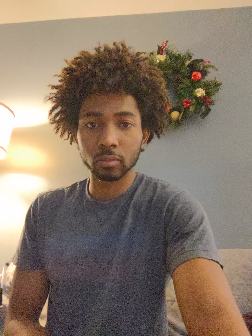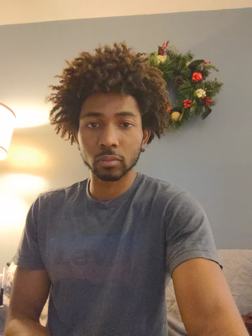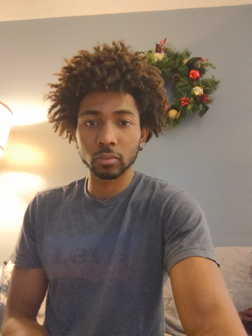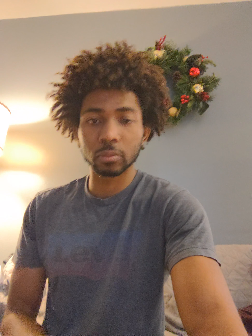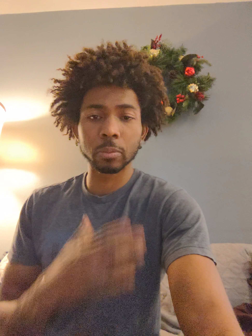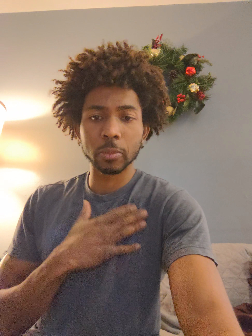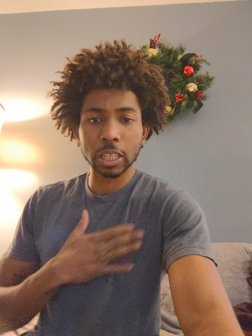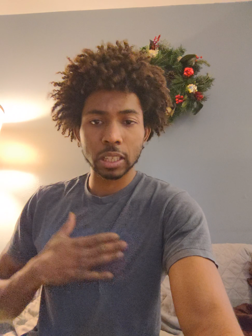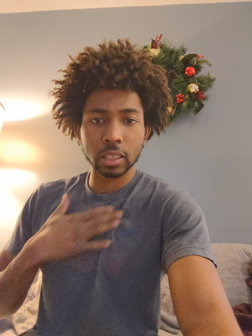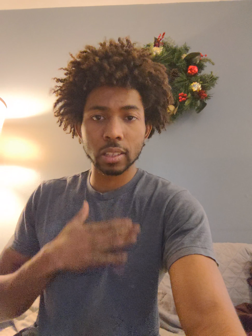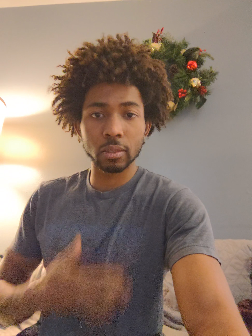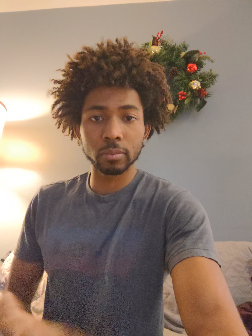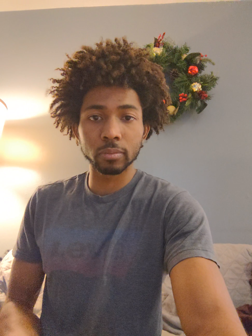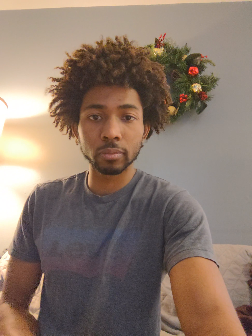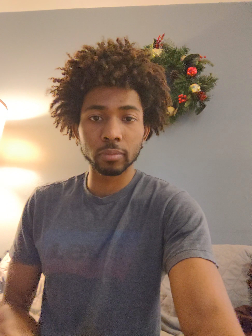please